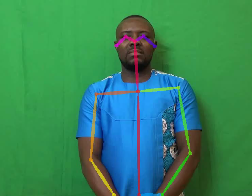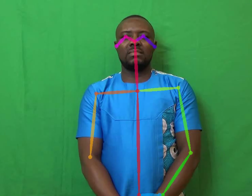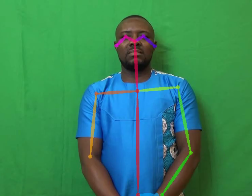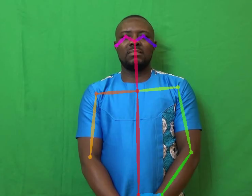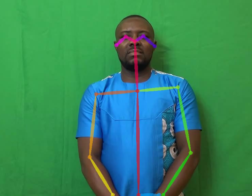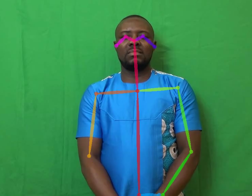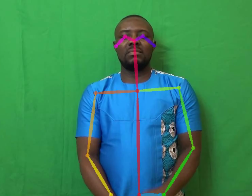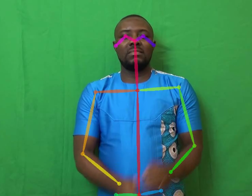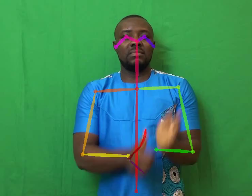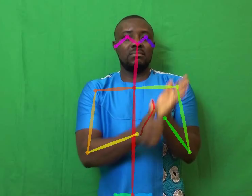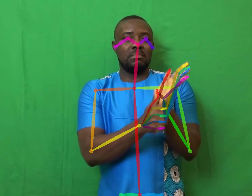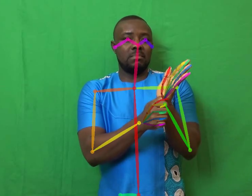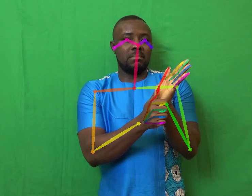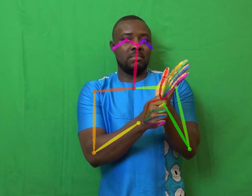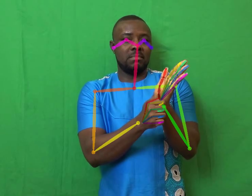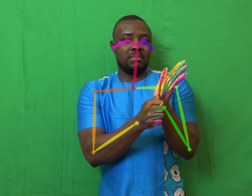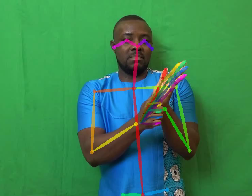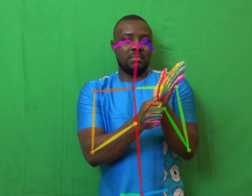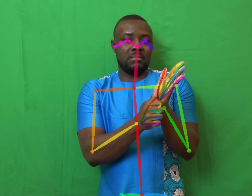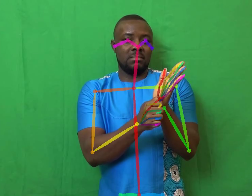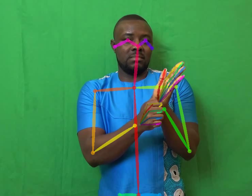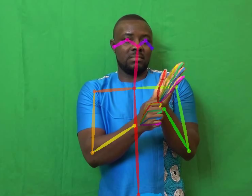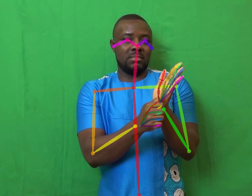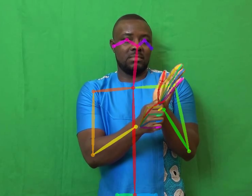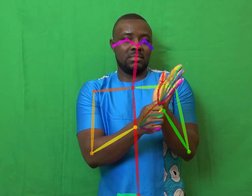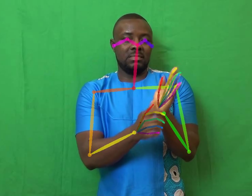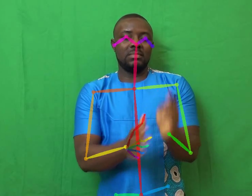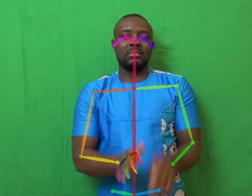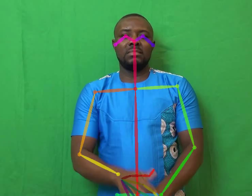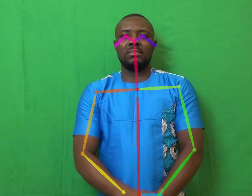maize